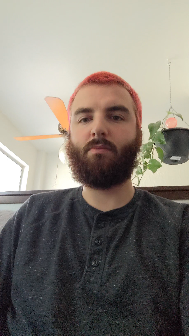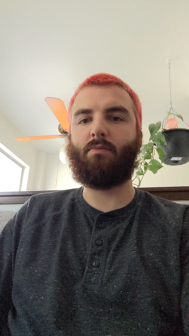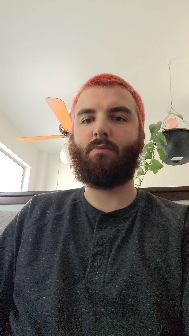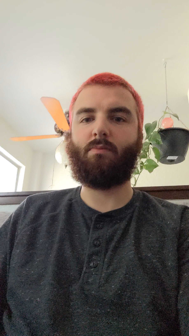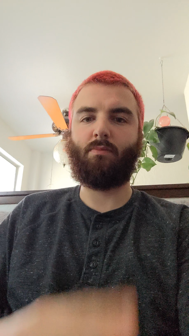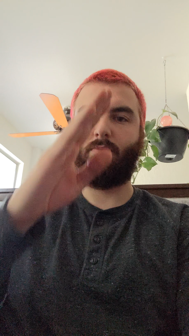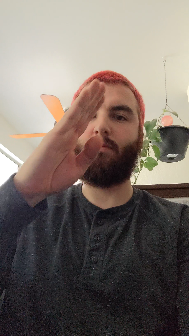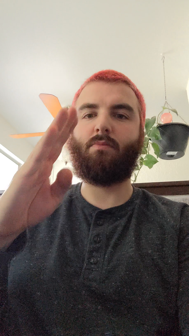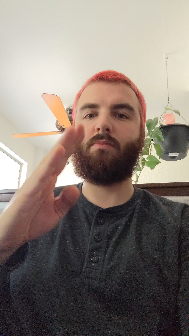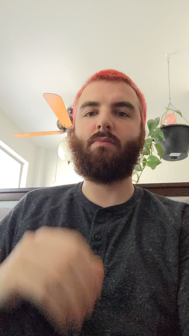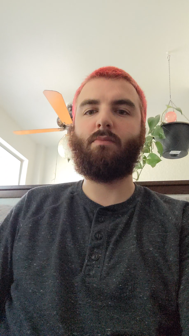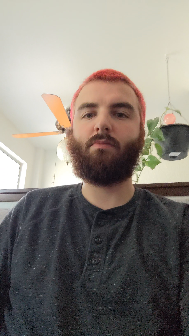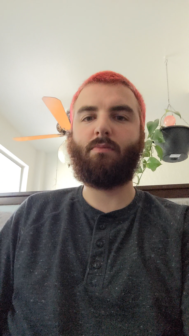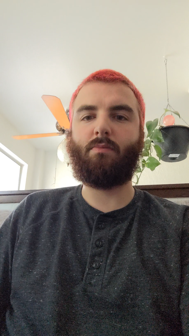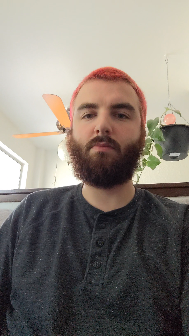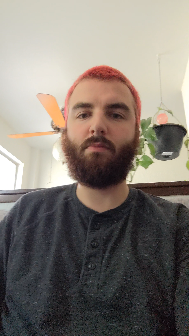roof